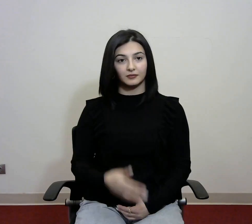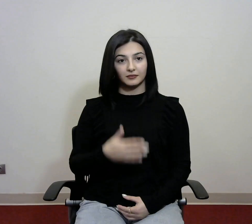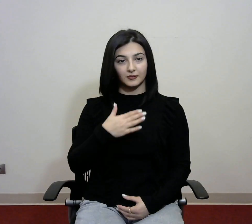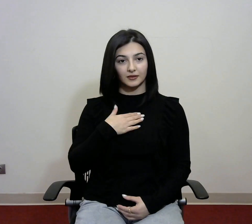mən